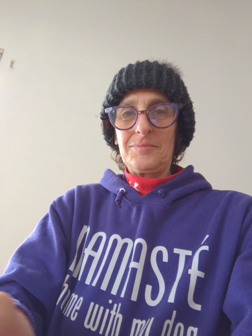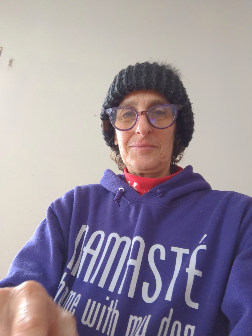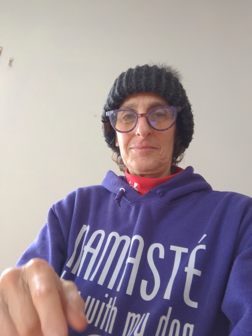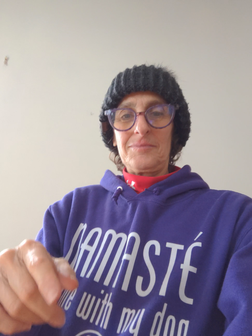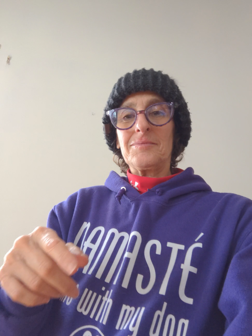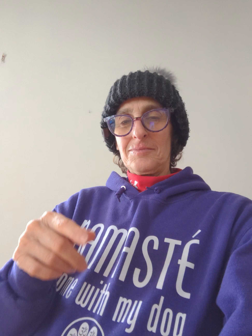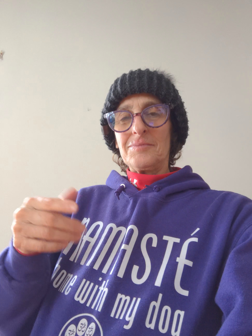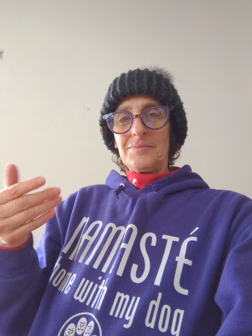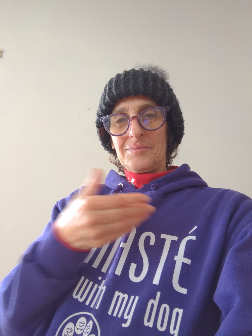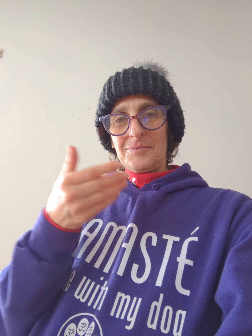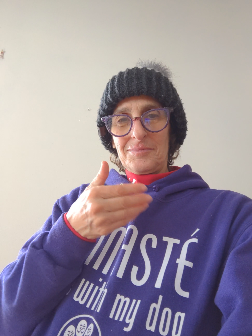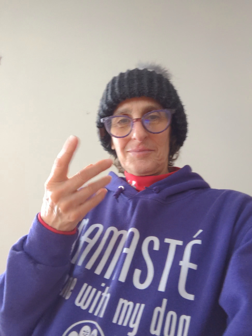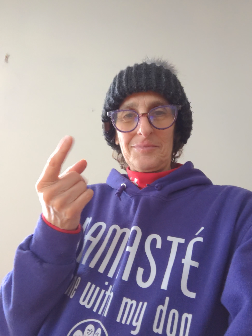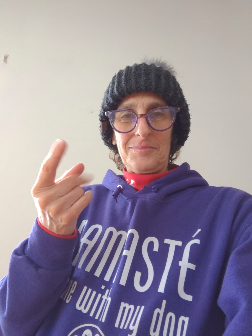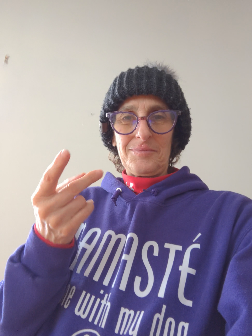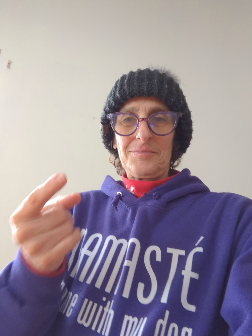puppy